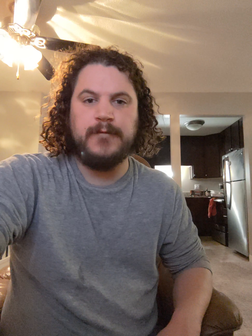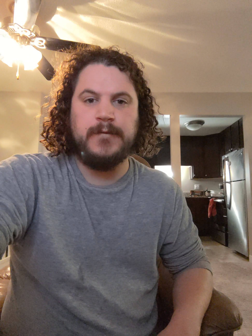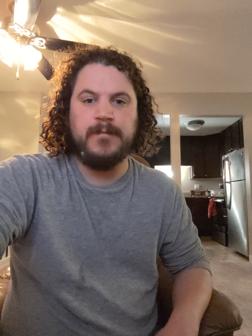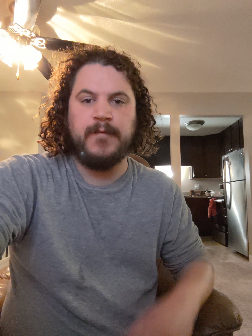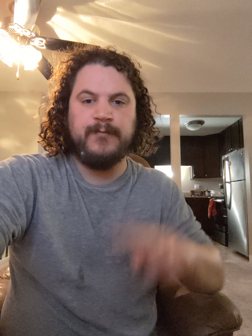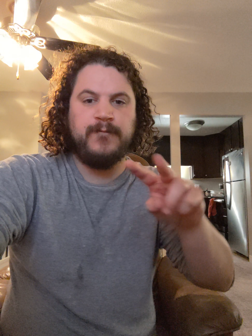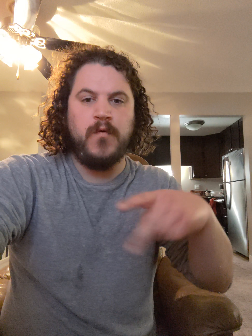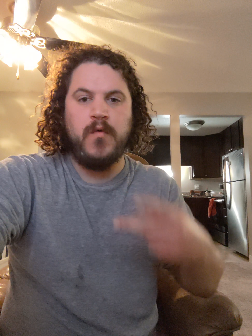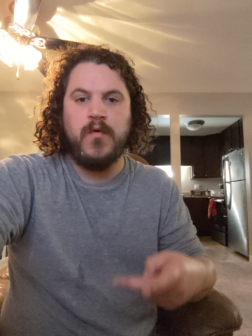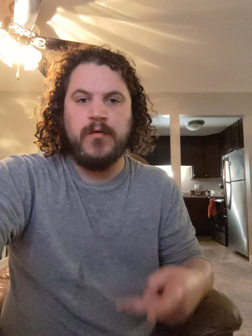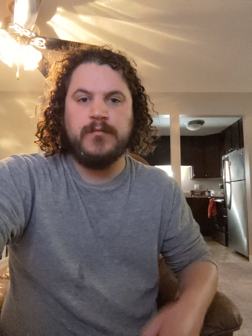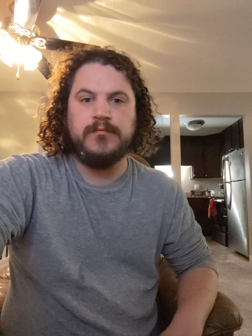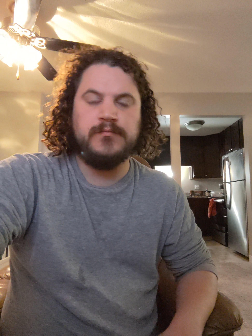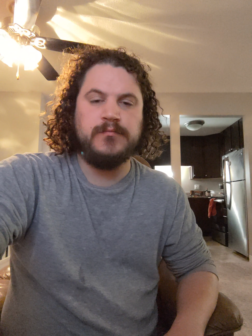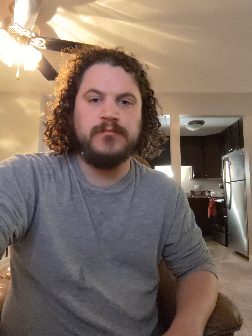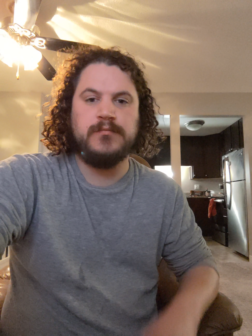fall